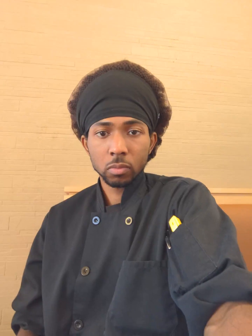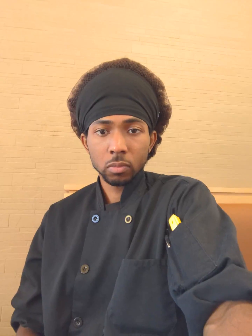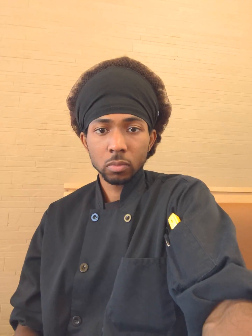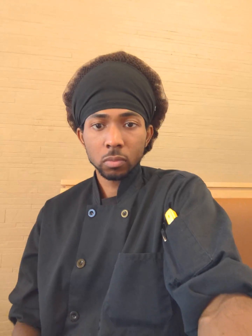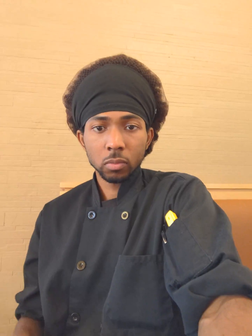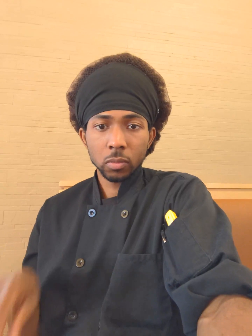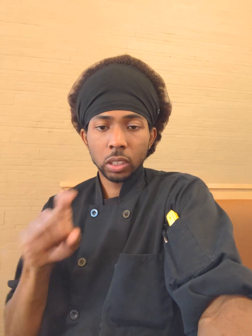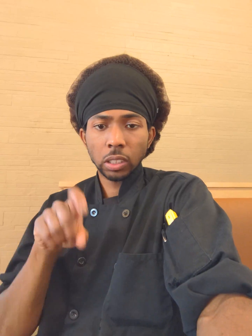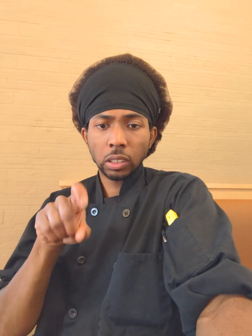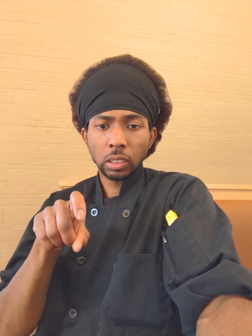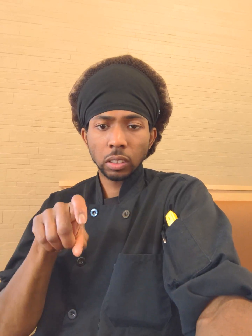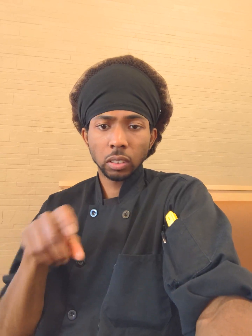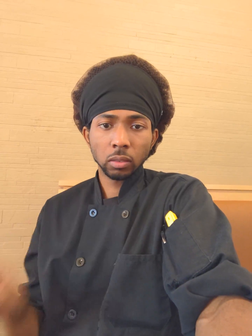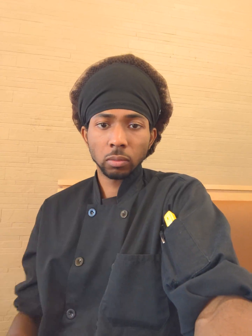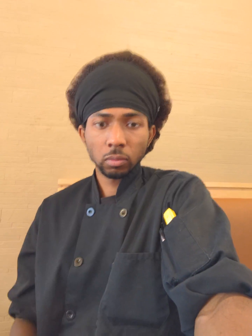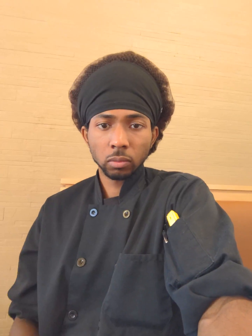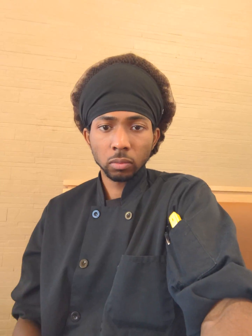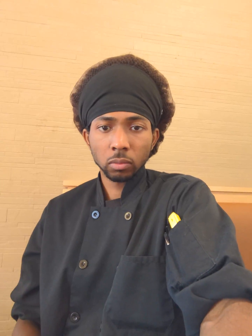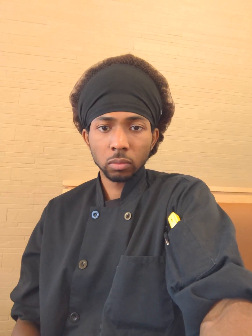need